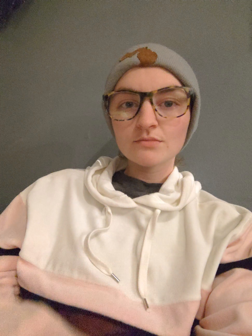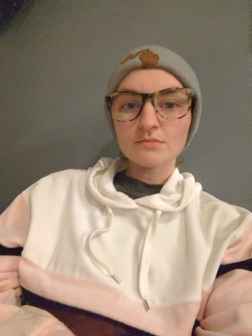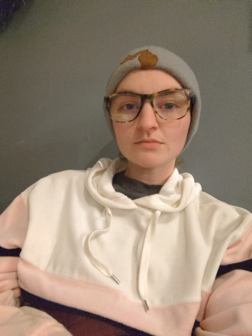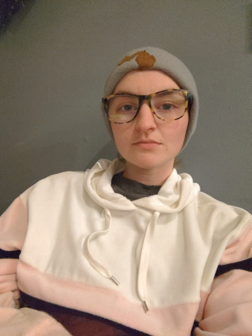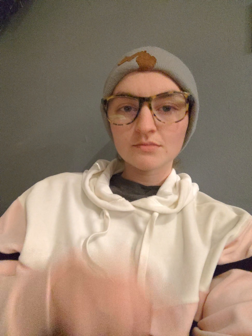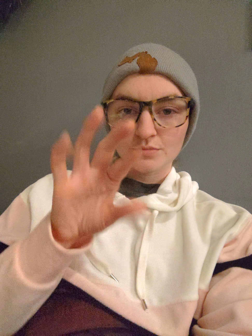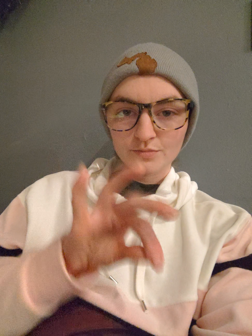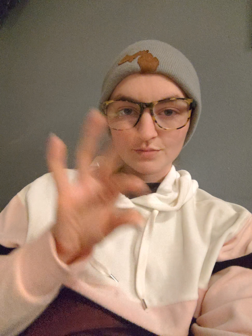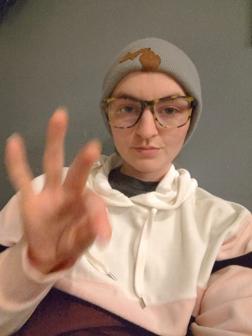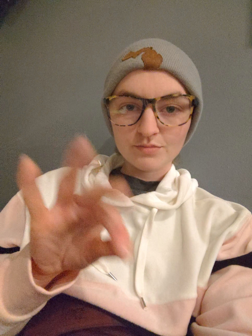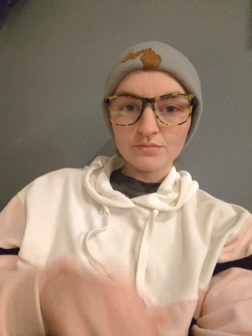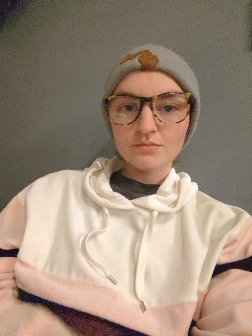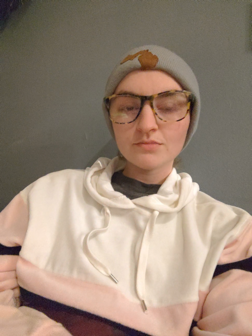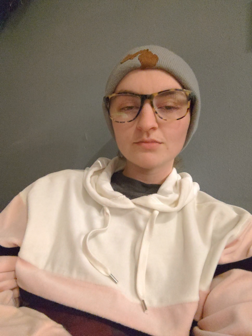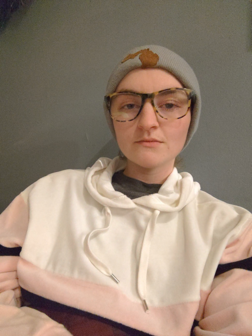french fries